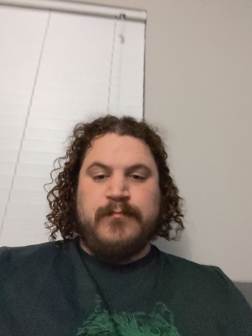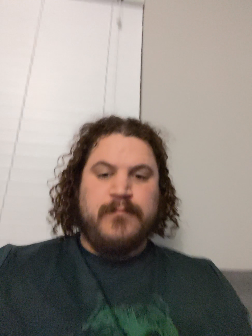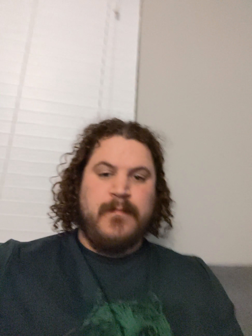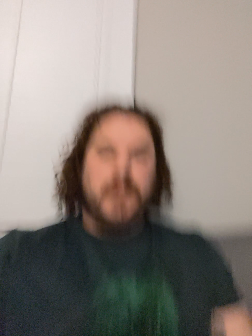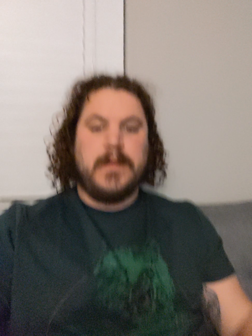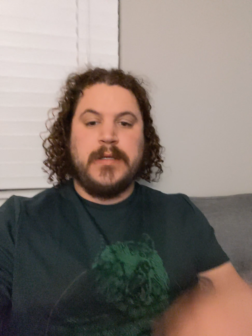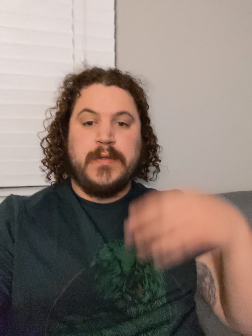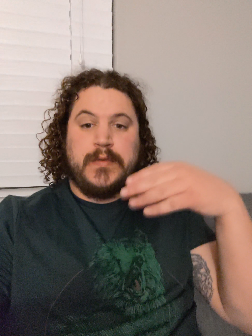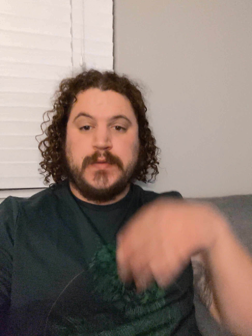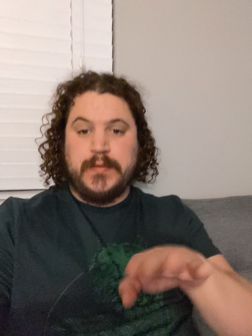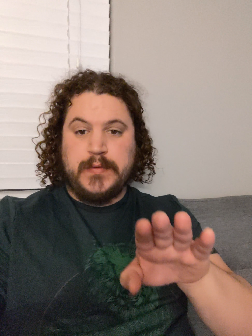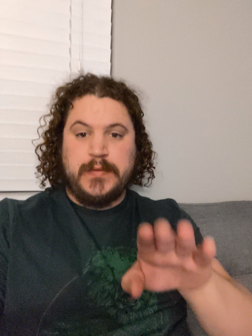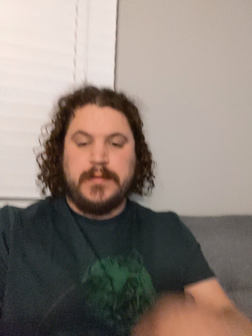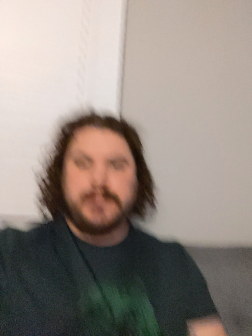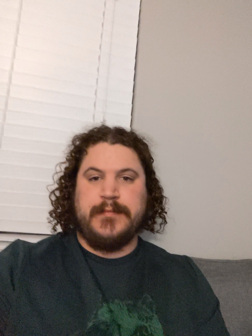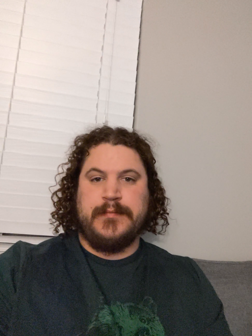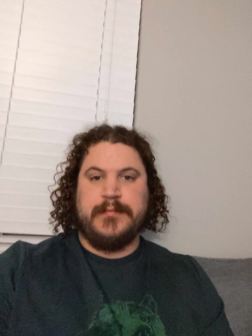into